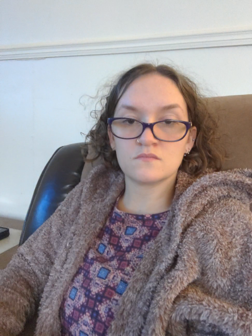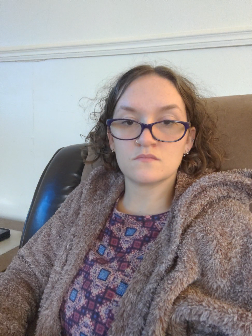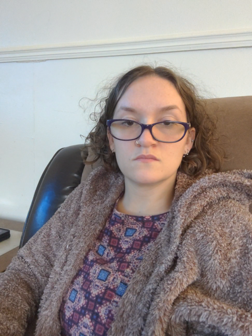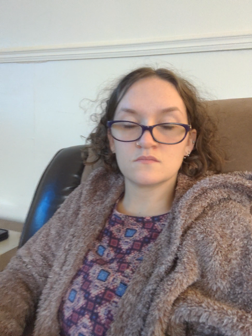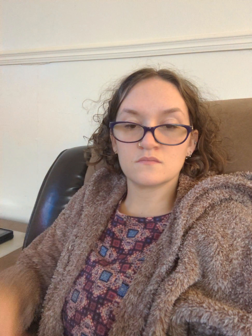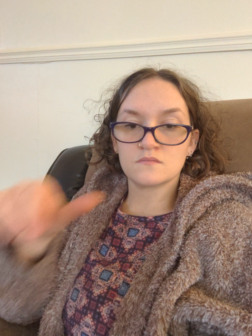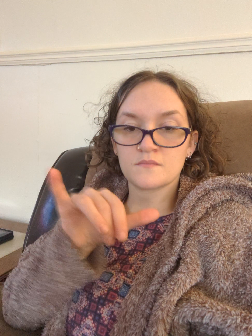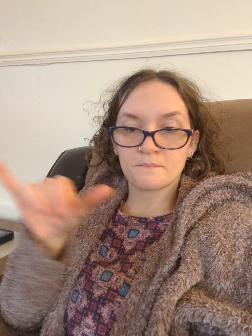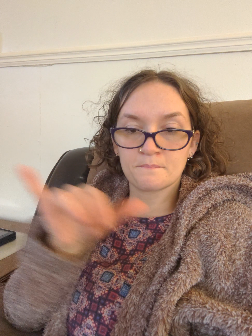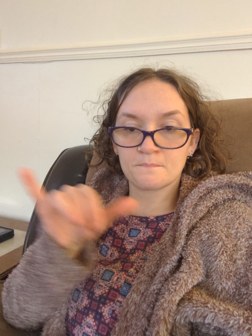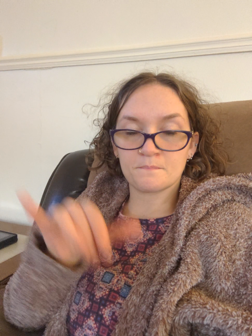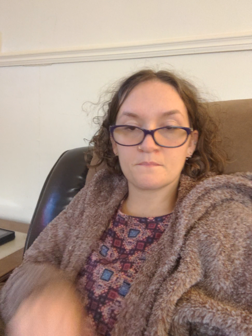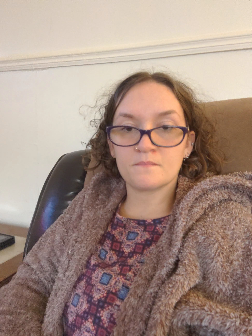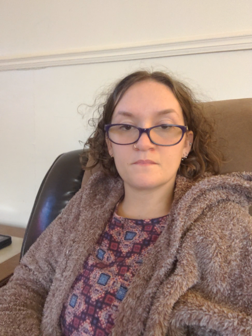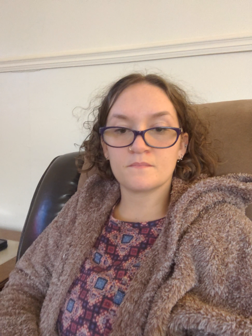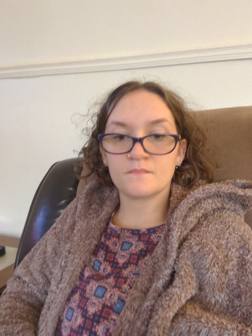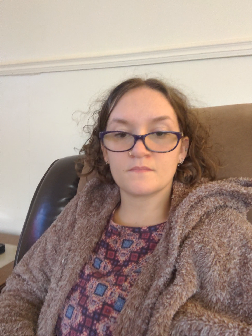same